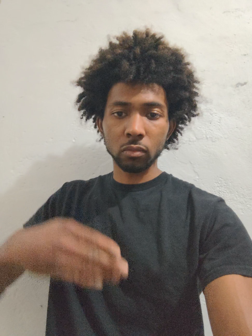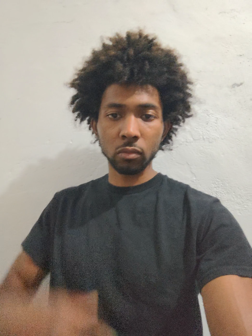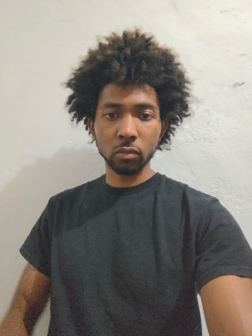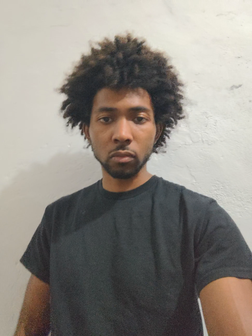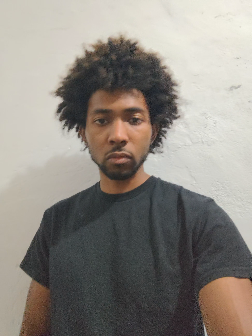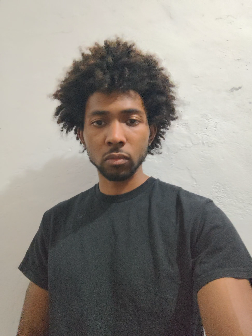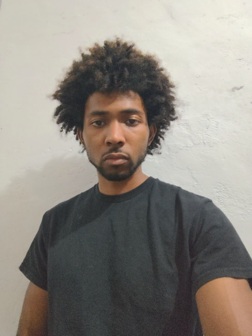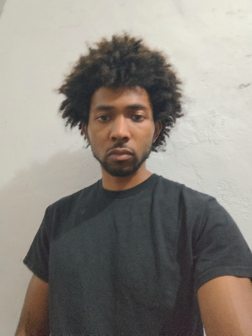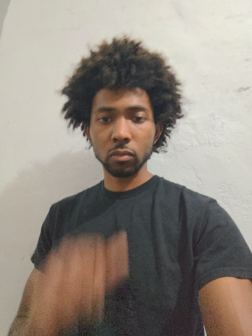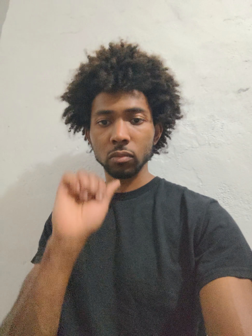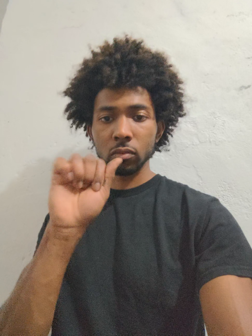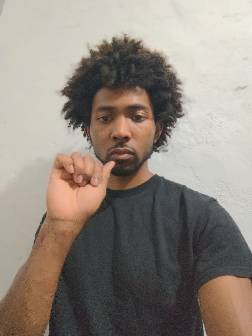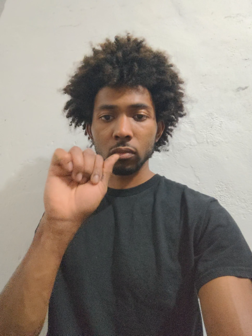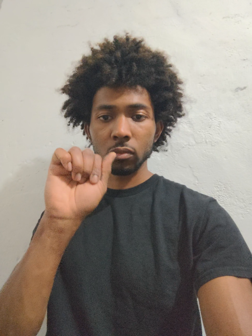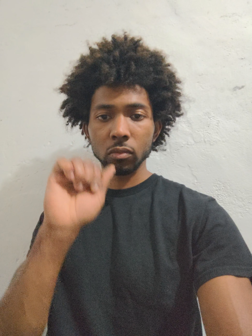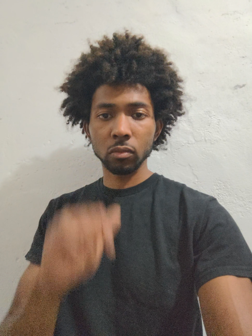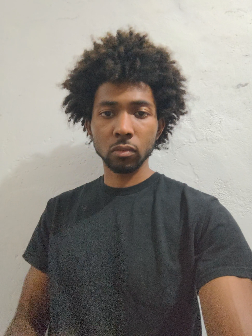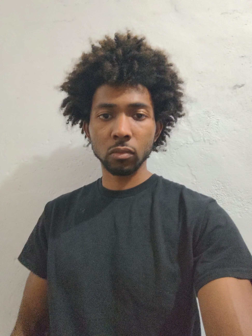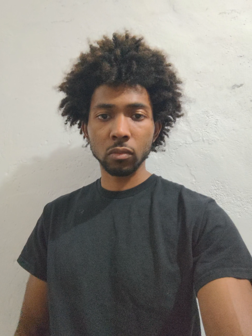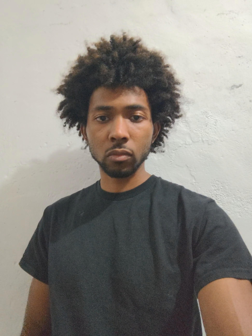knock